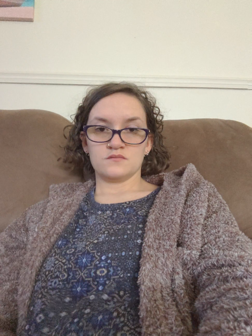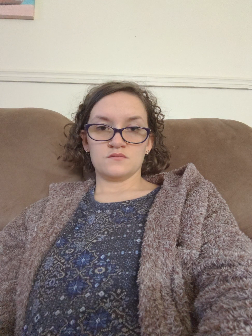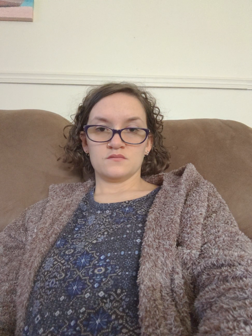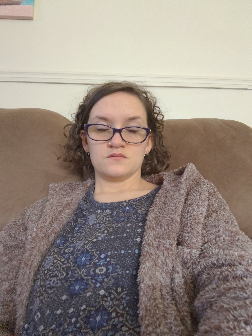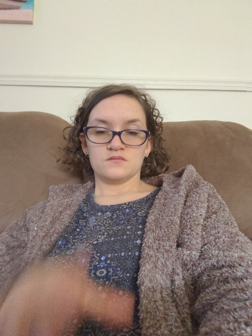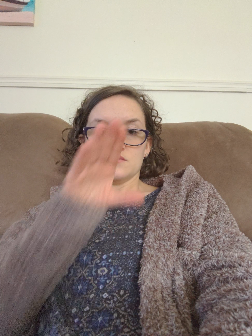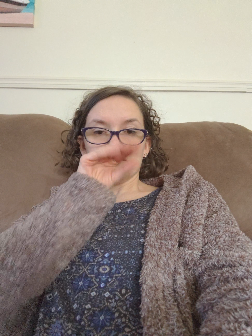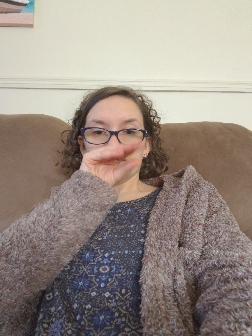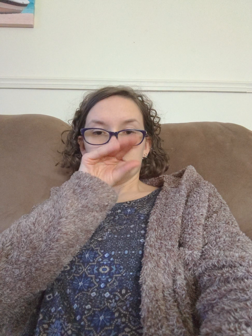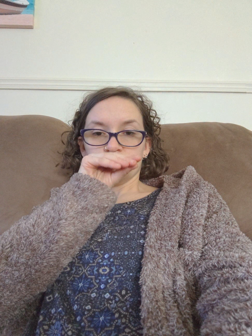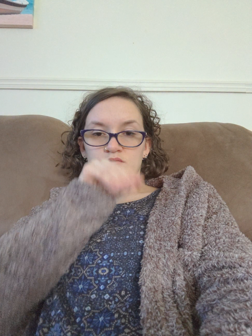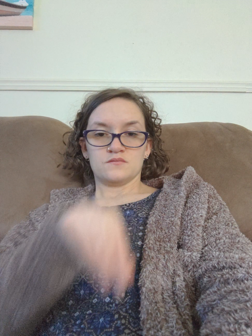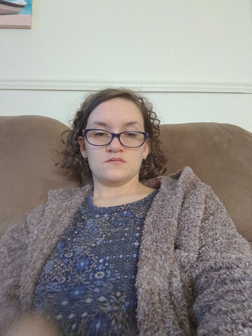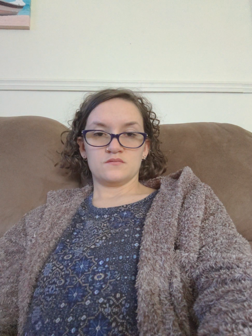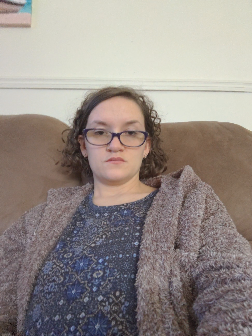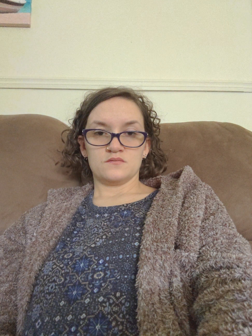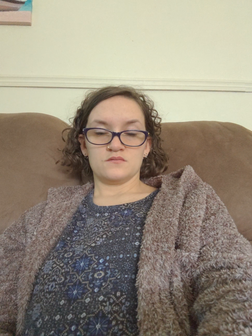goose